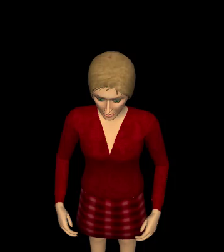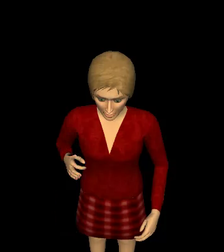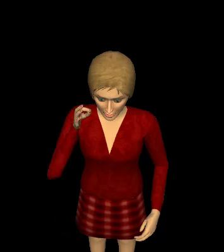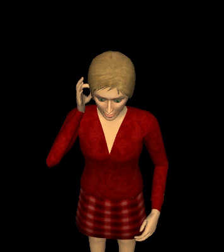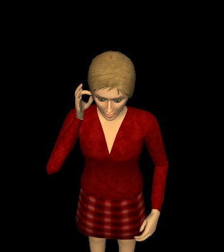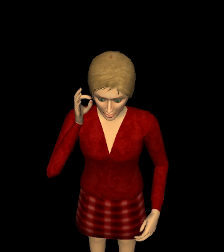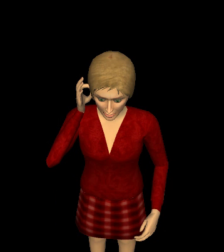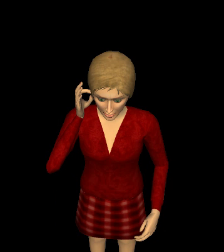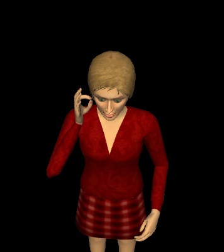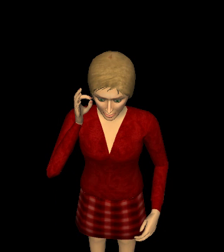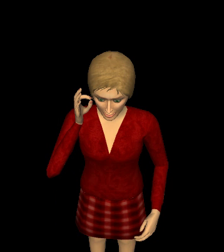أذن